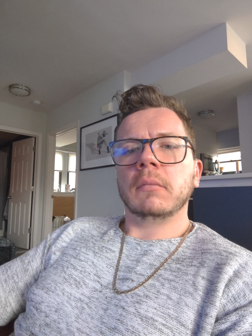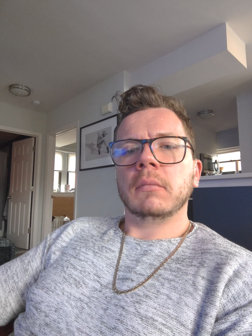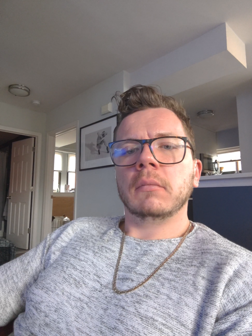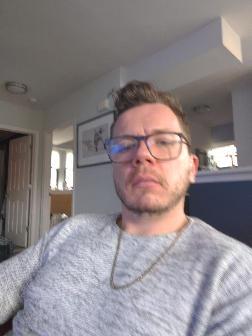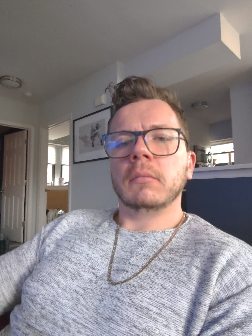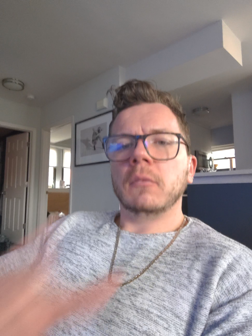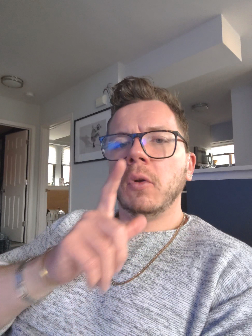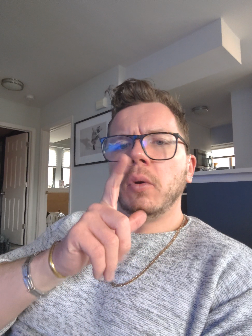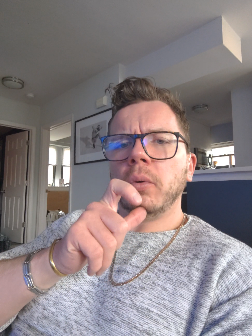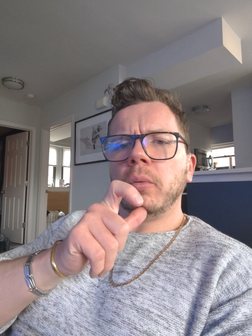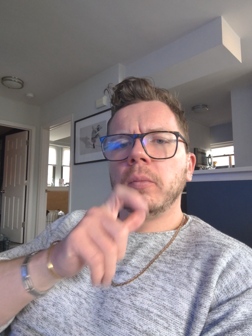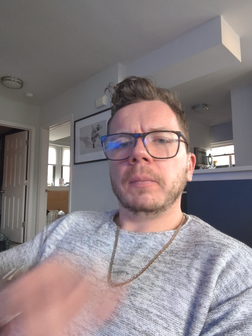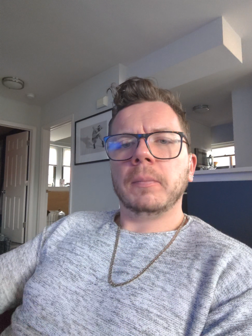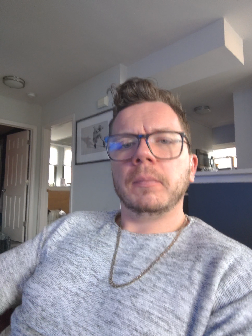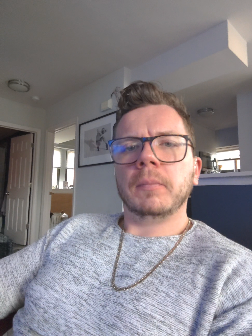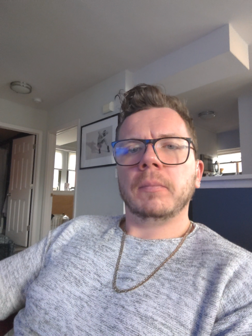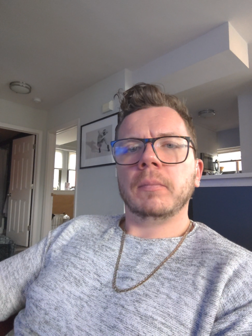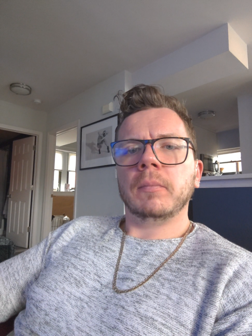who